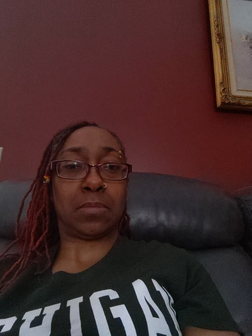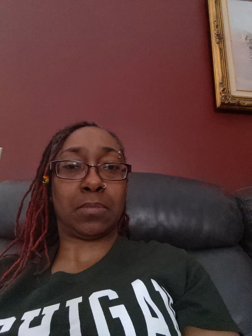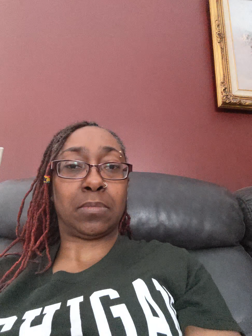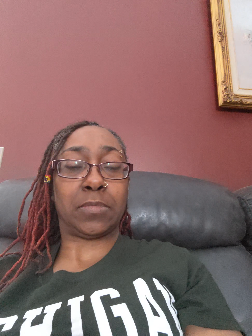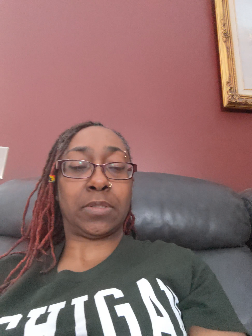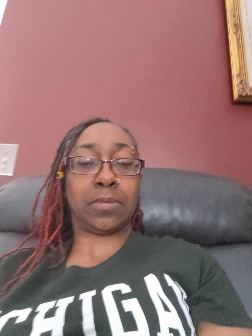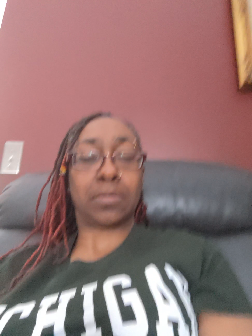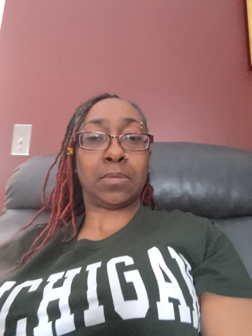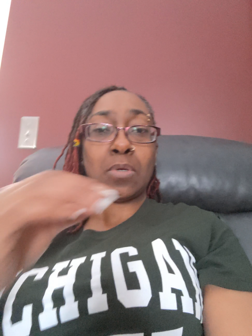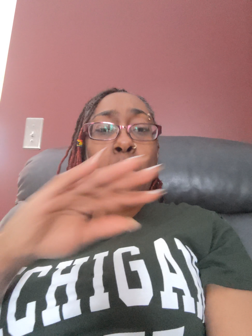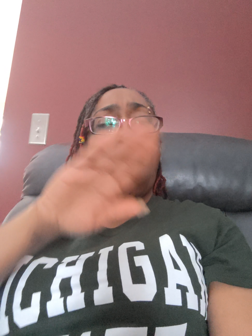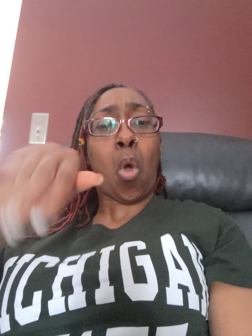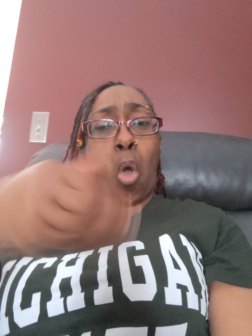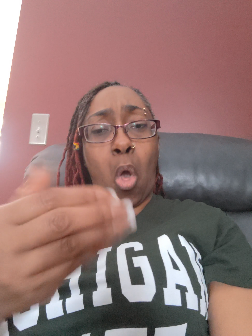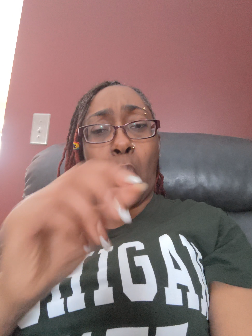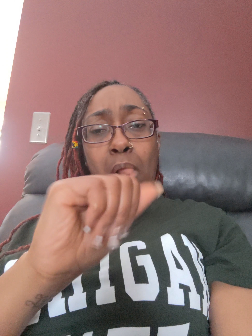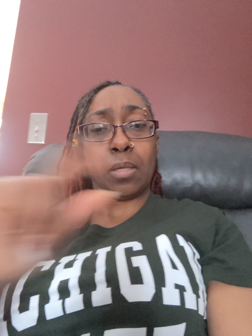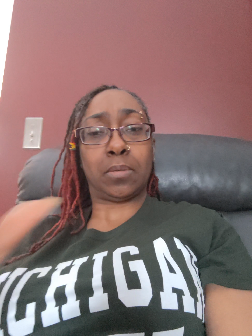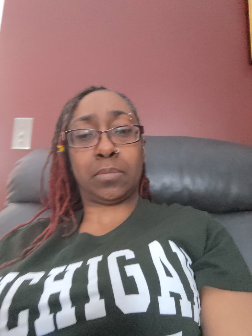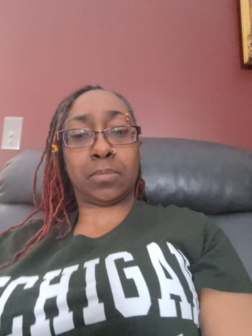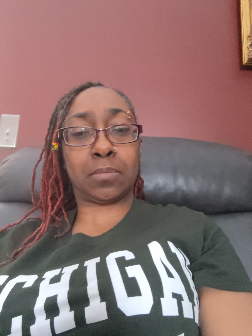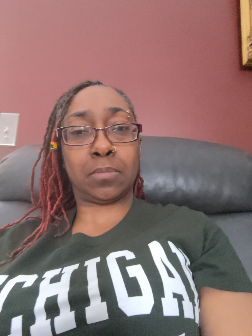all